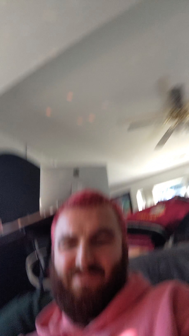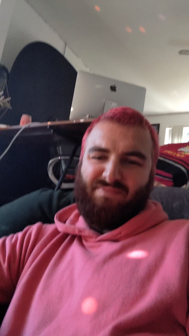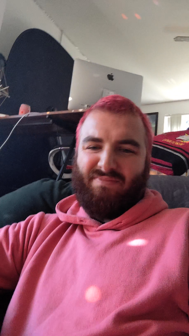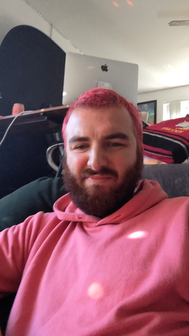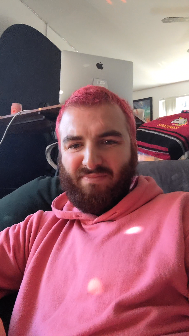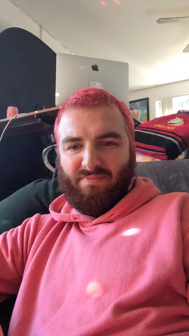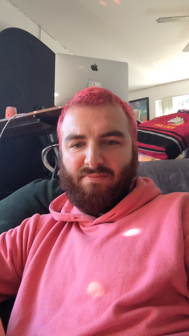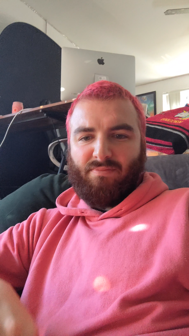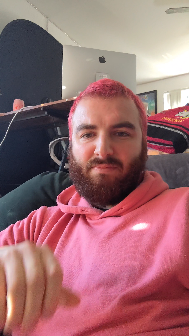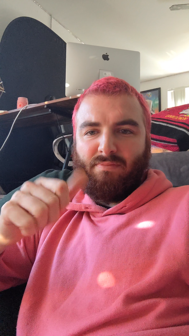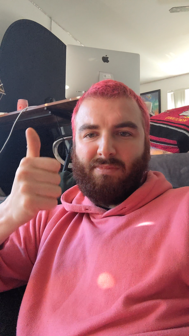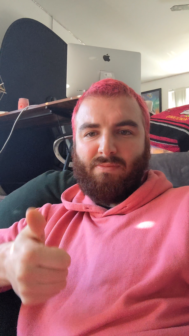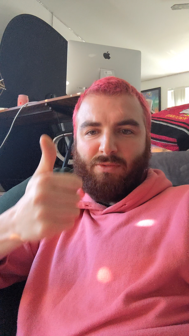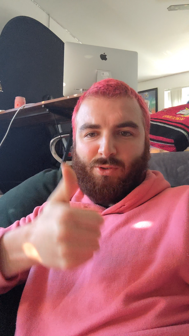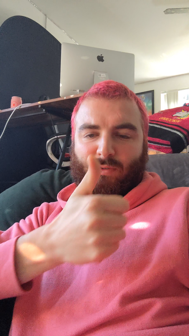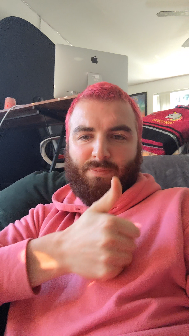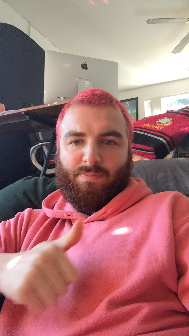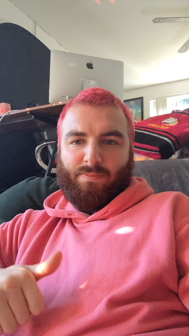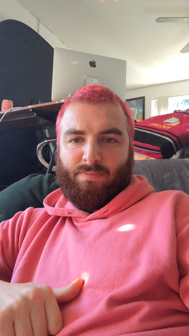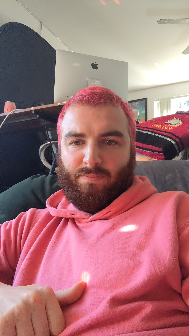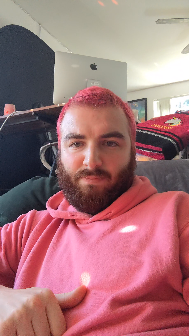each